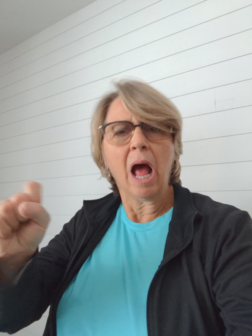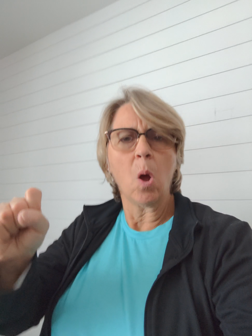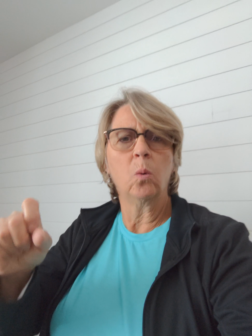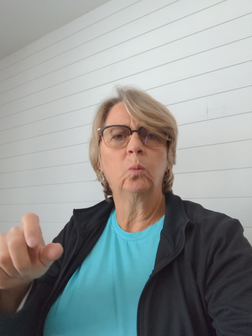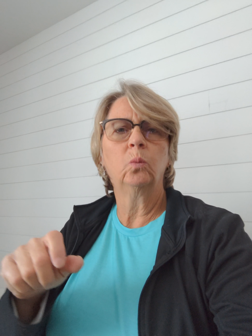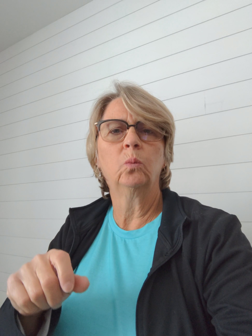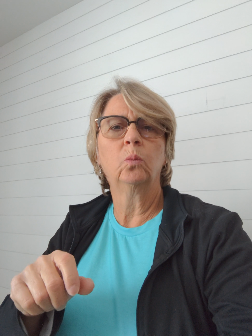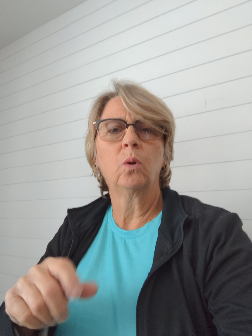loud